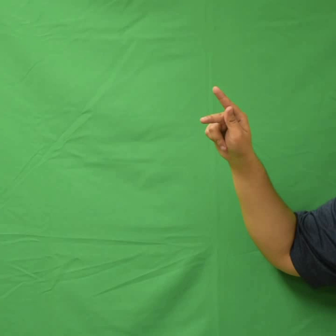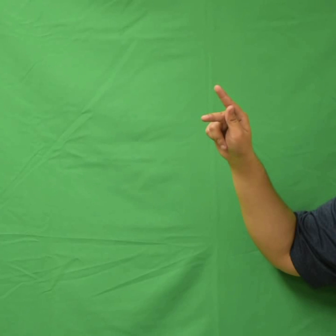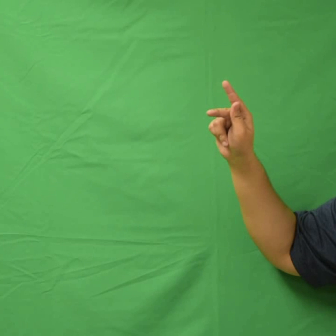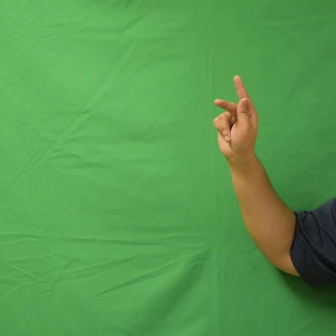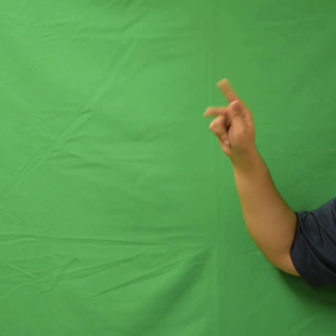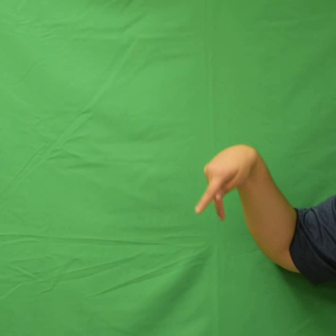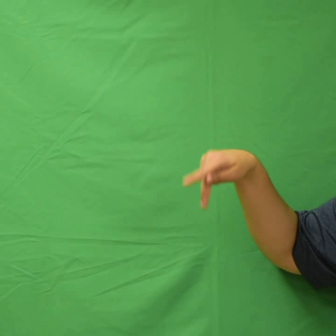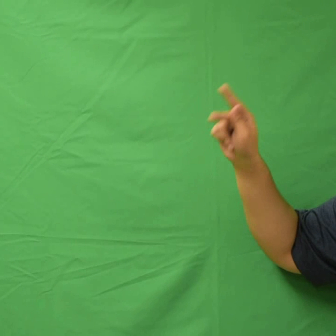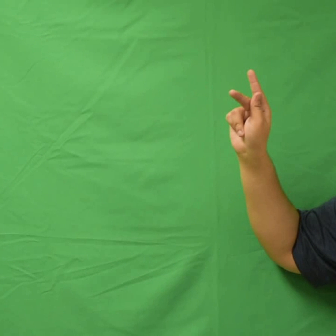K